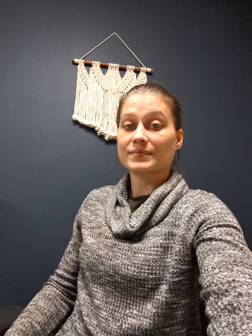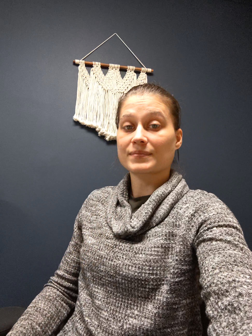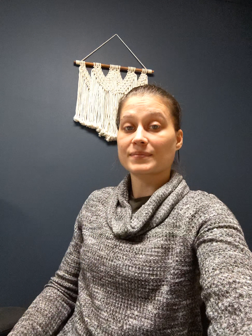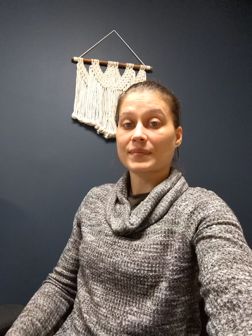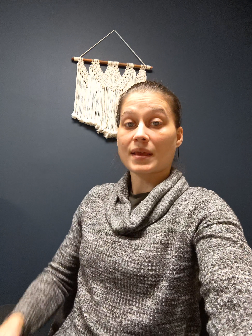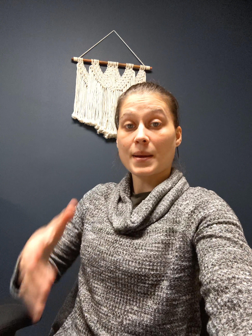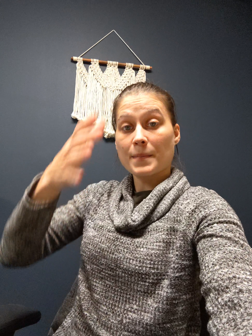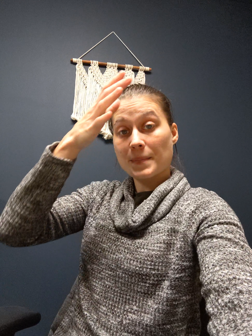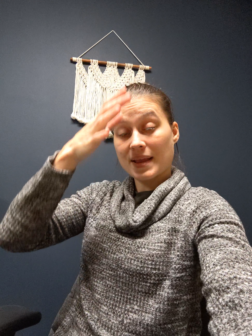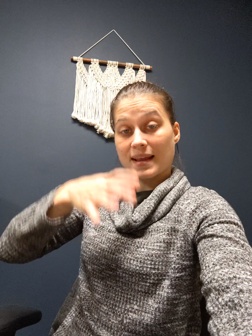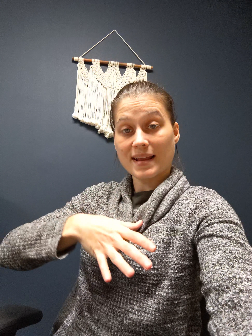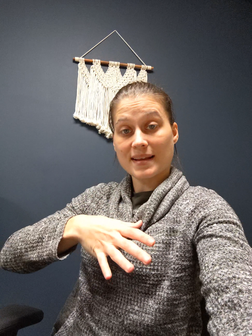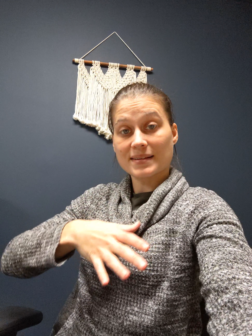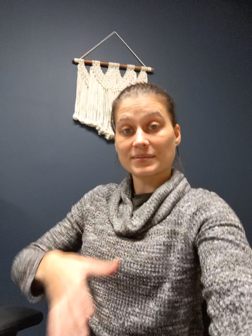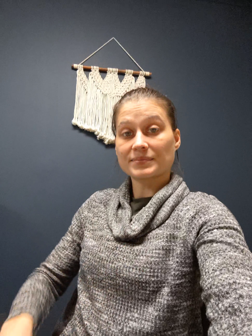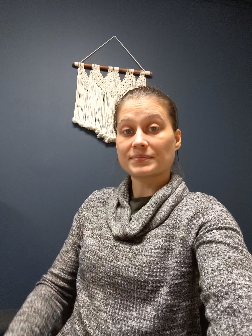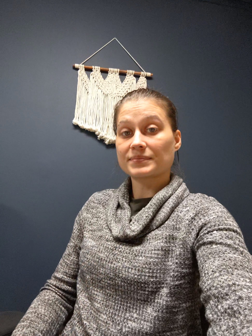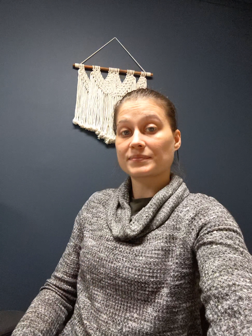man